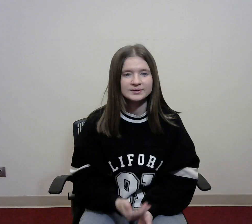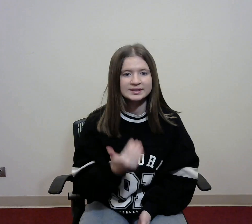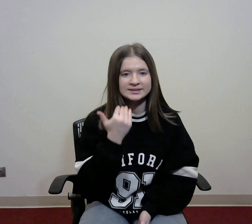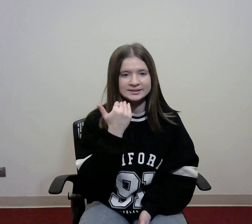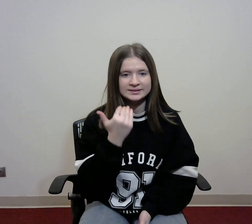siz